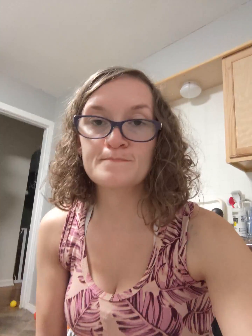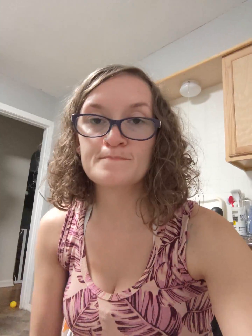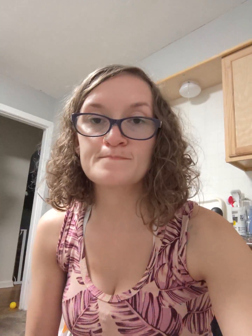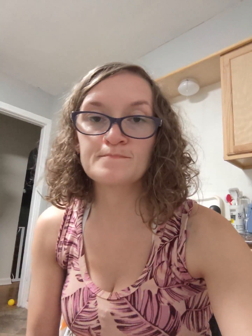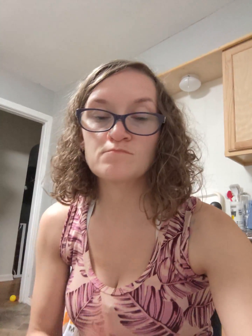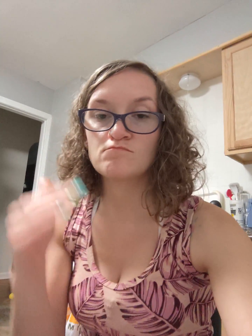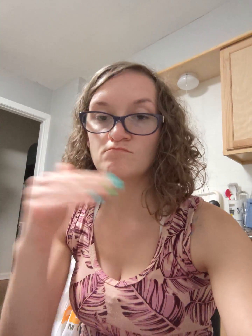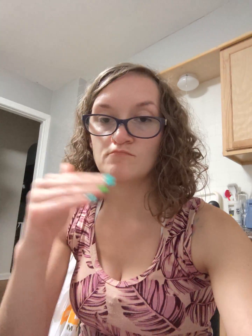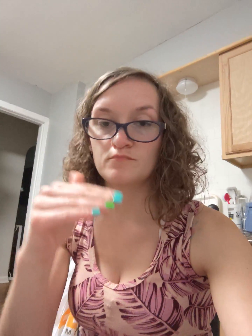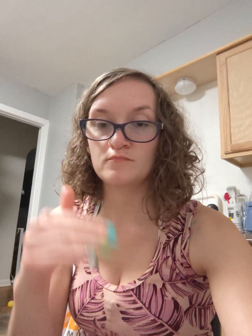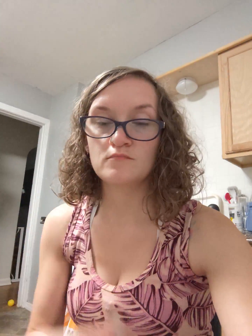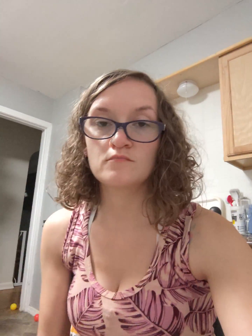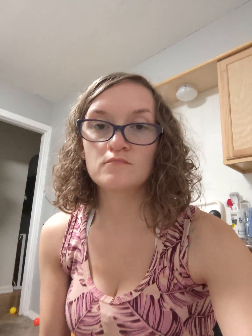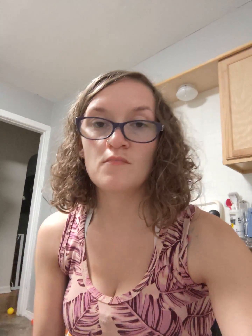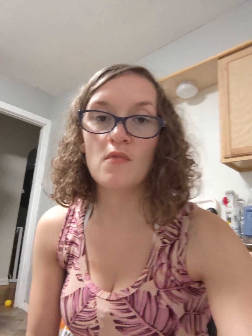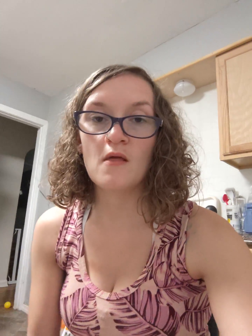doctor